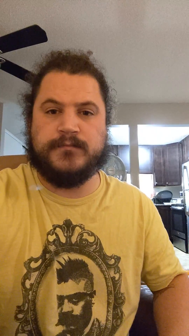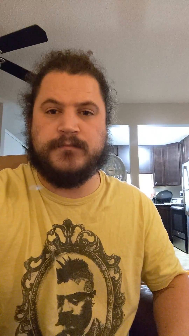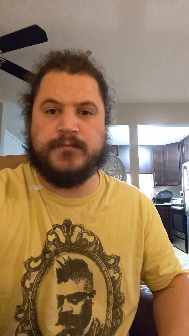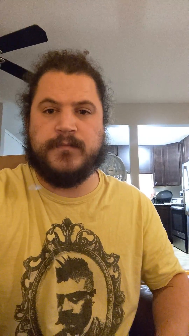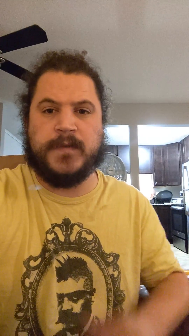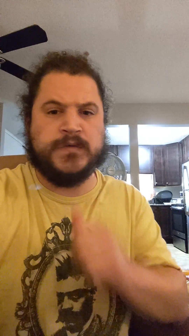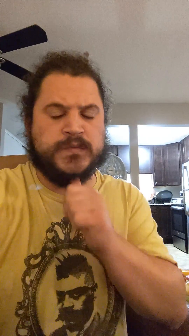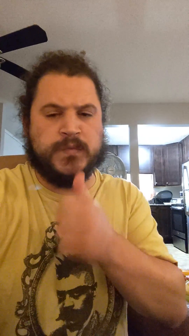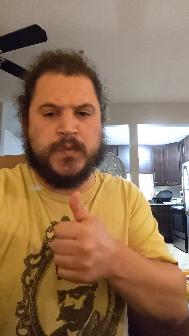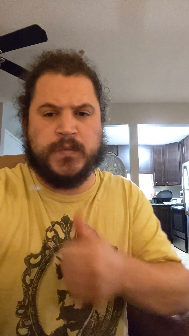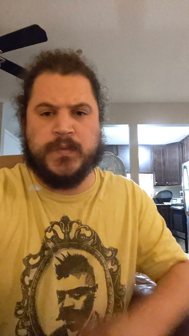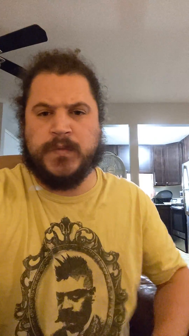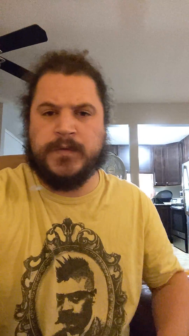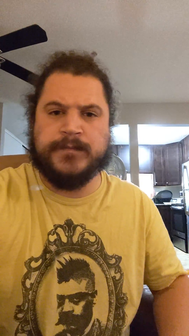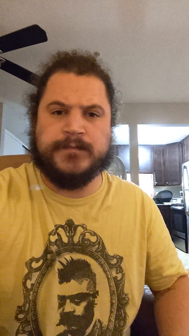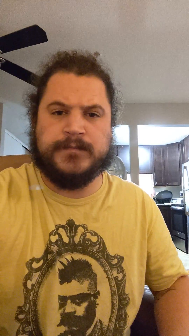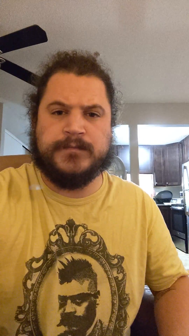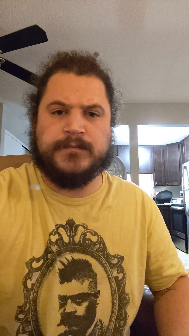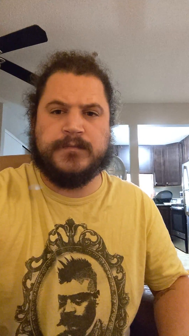don't